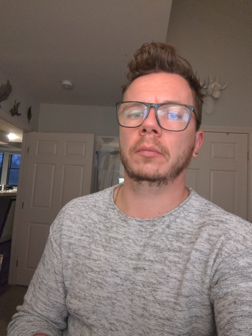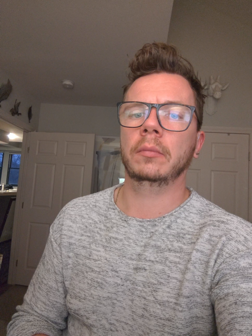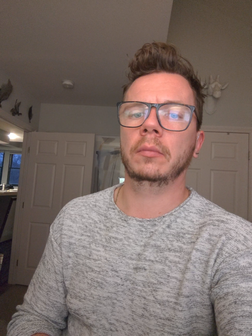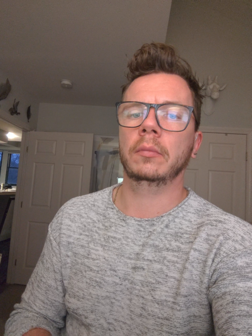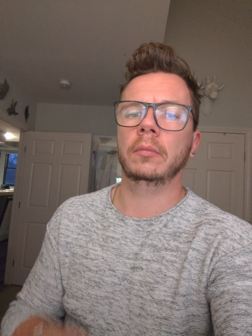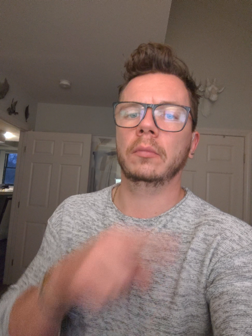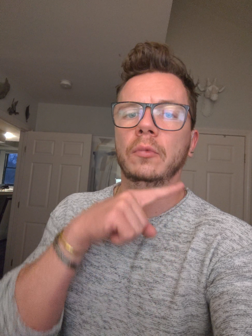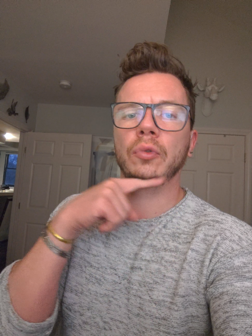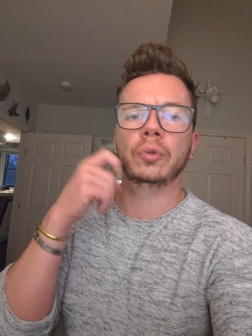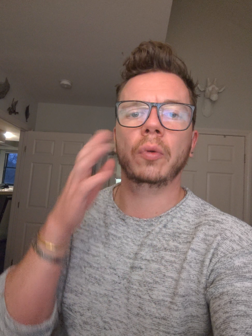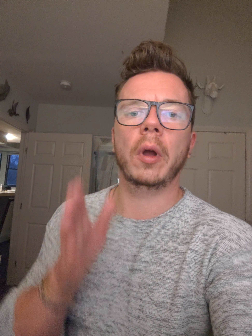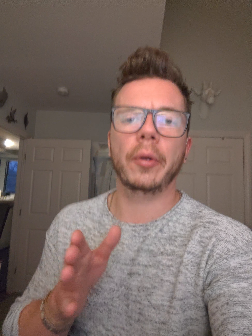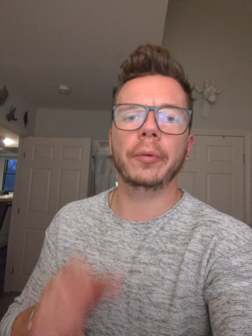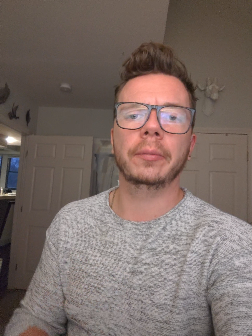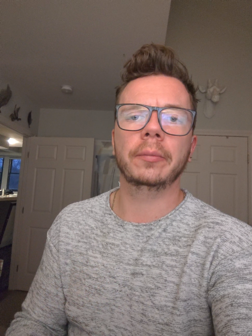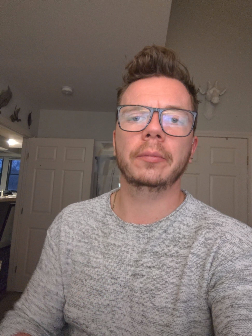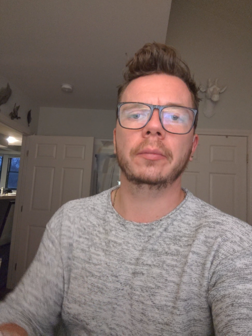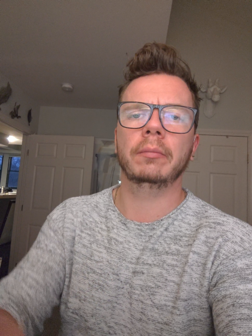dryer